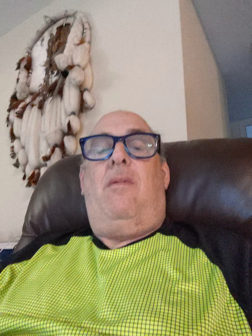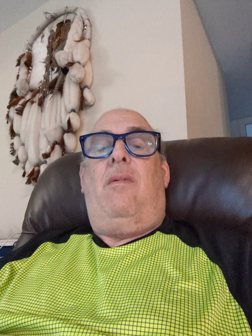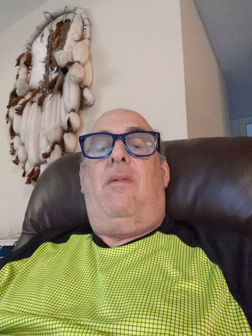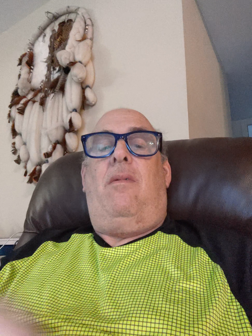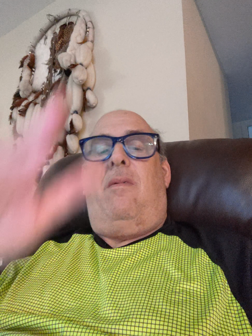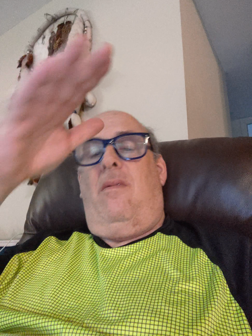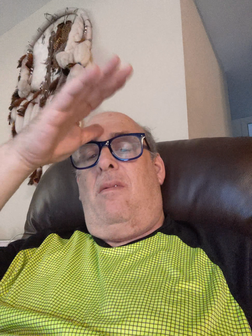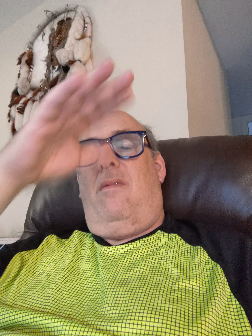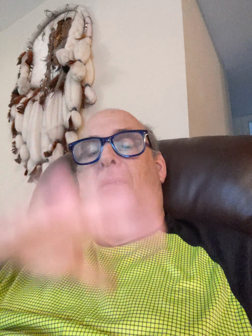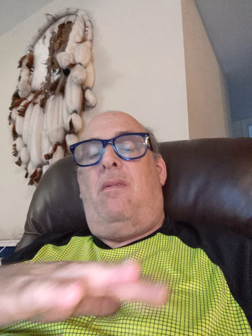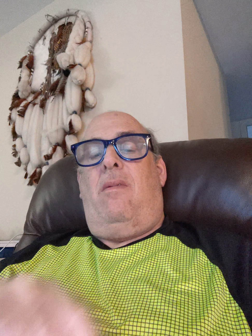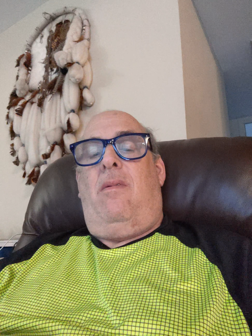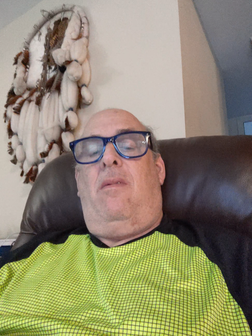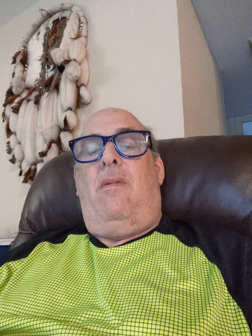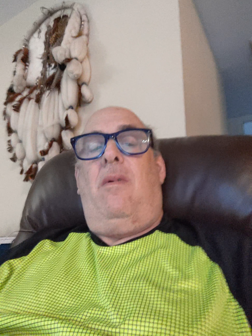man